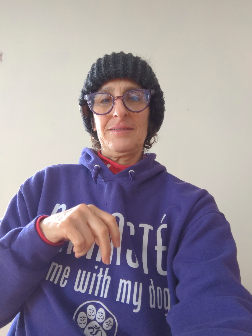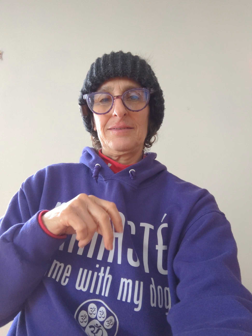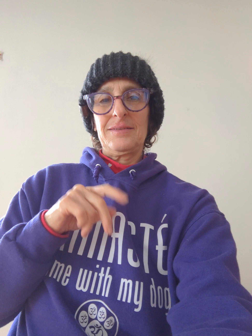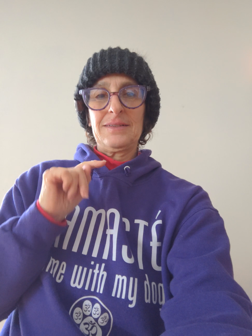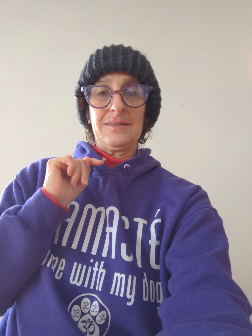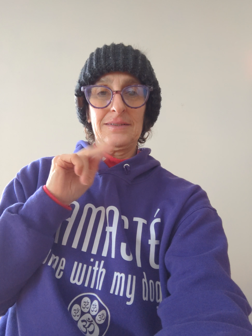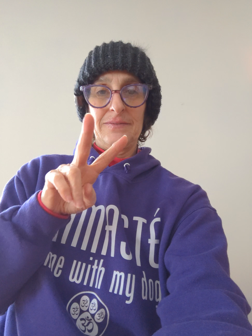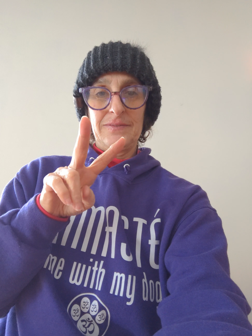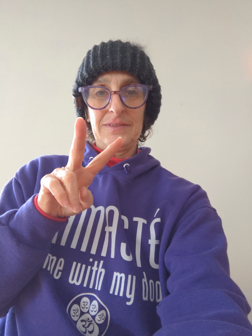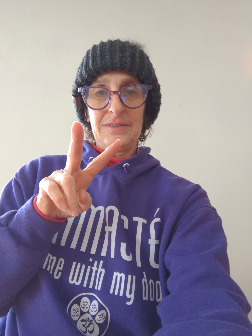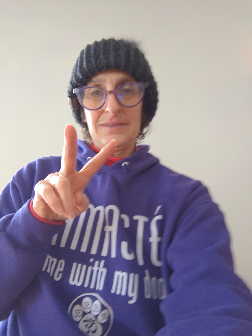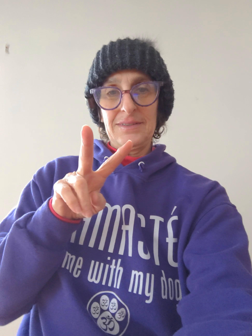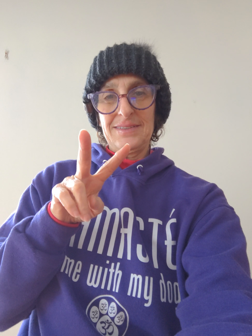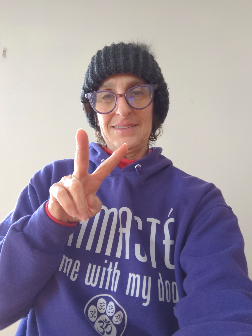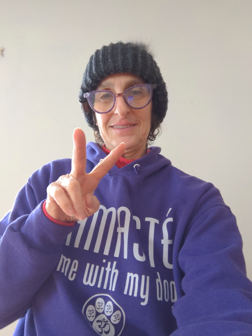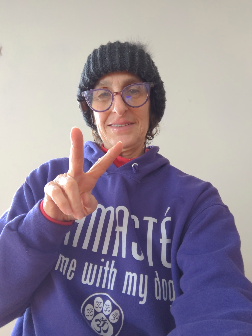TV